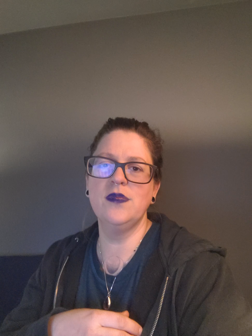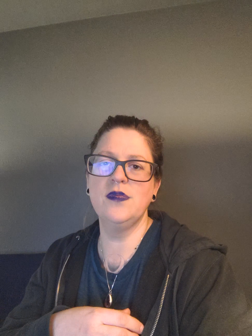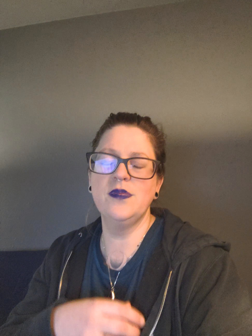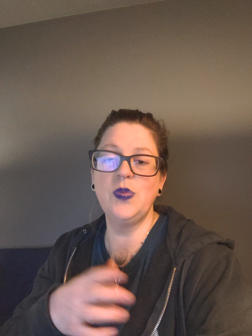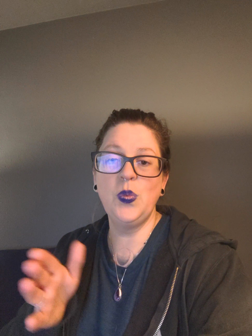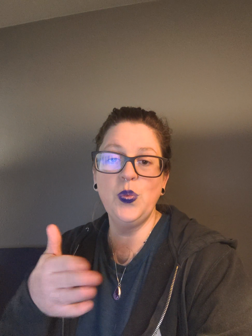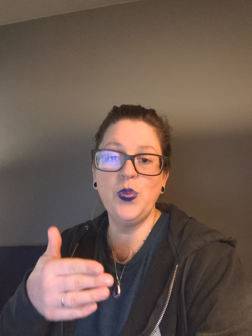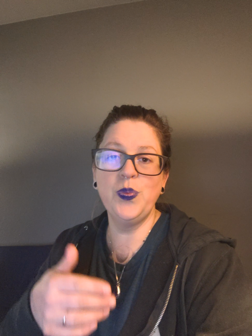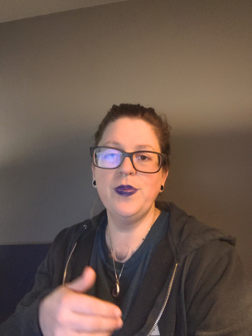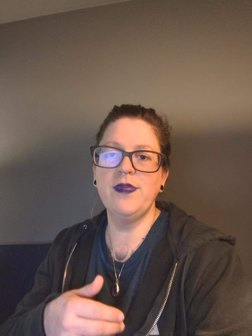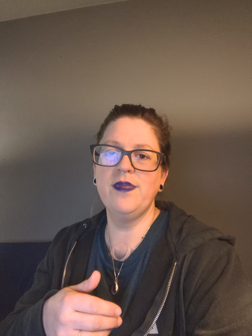room